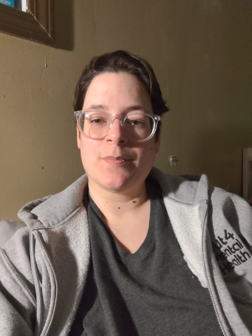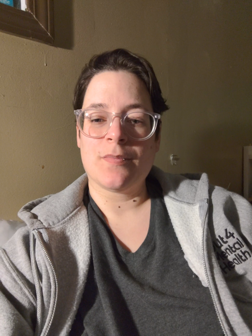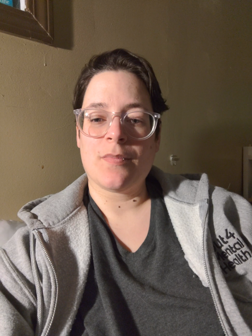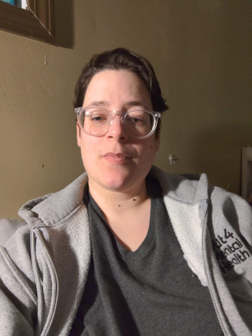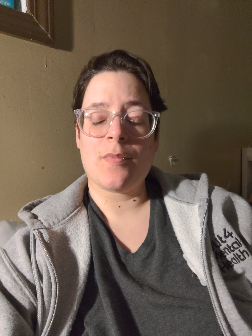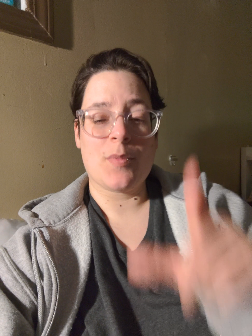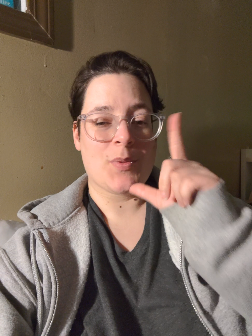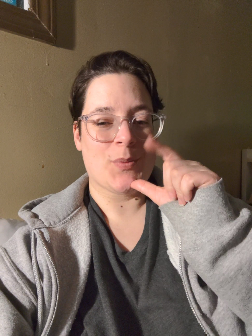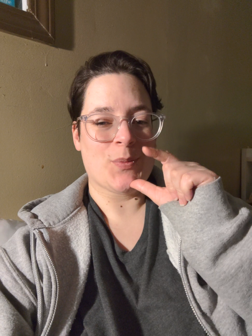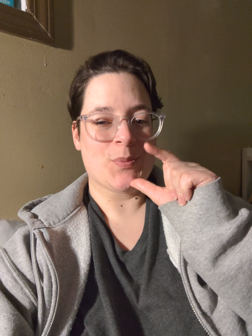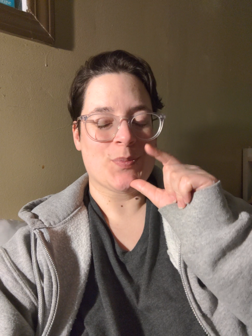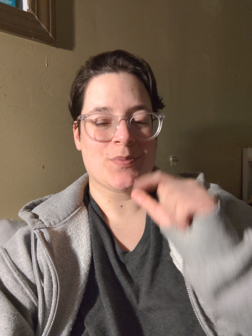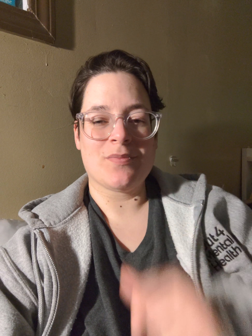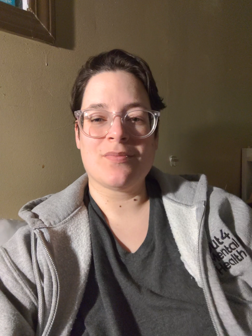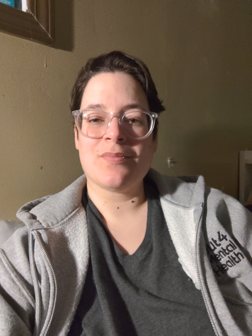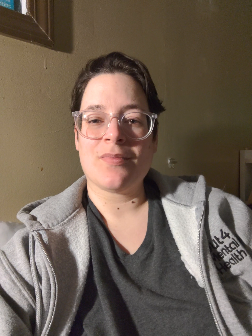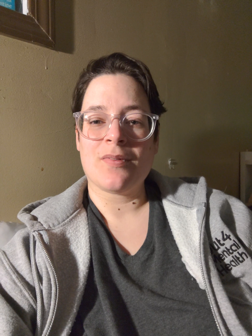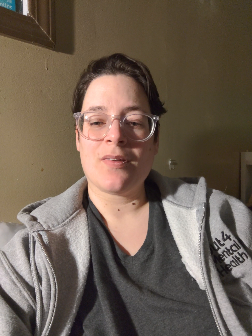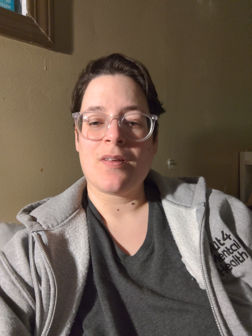who